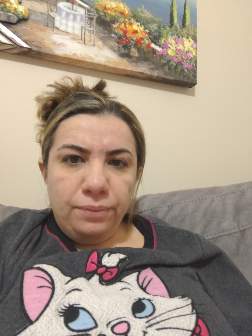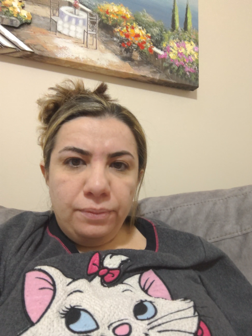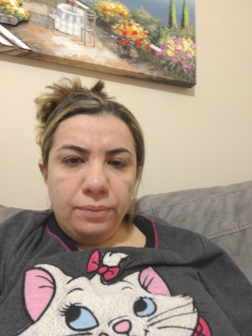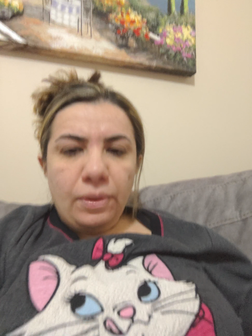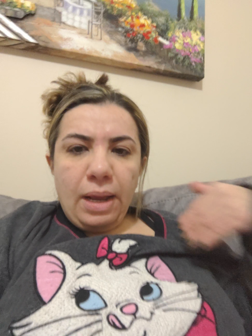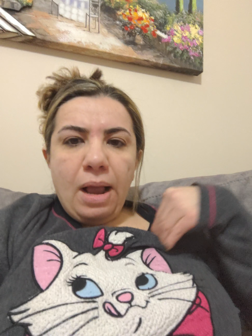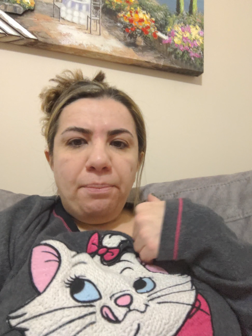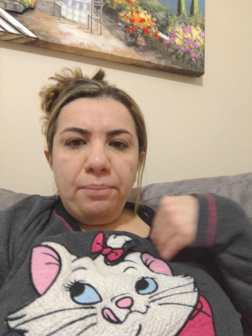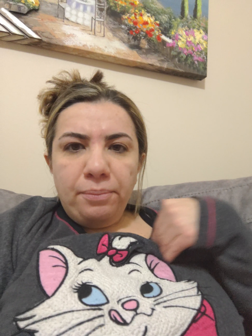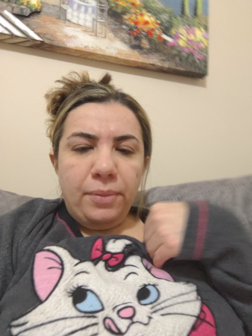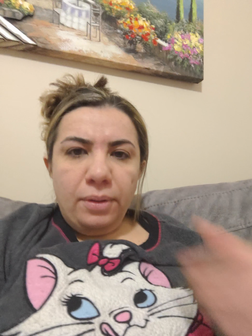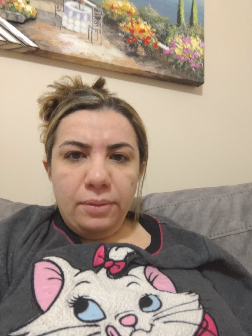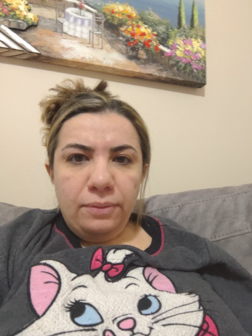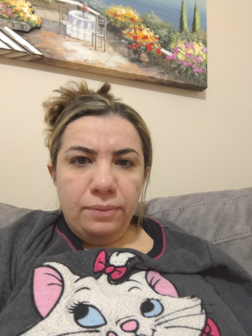animal